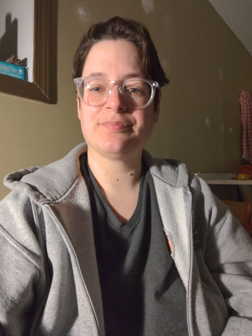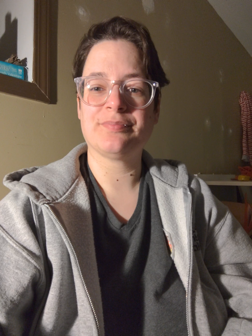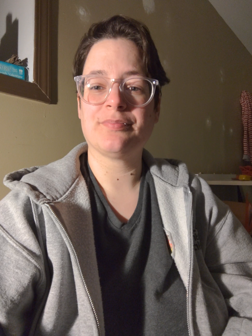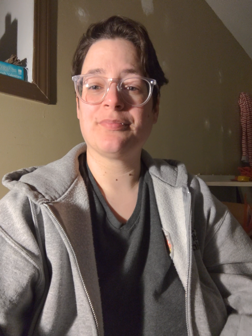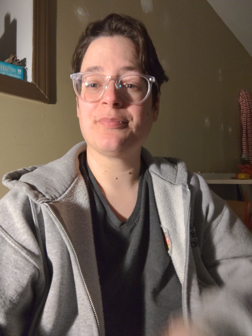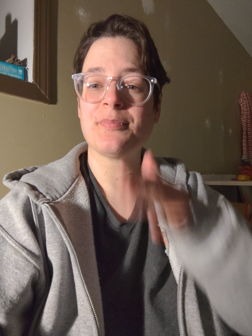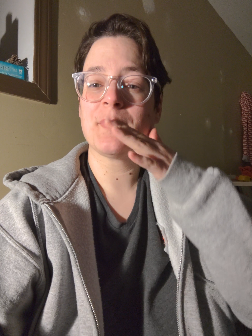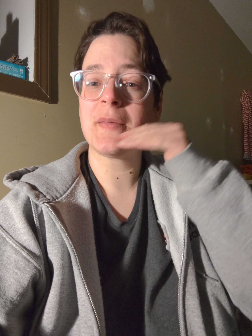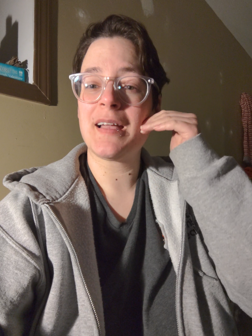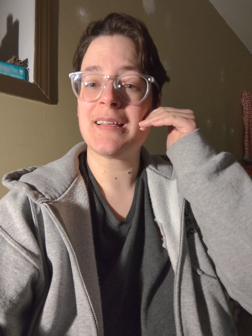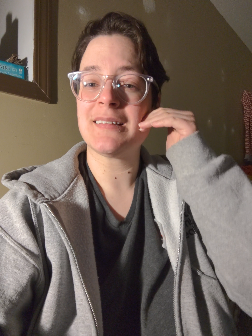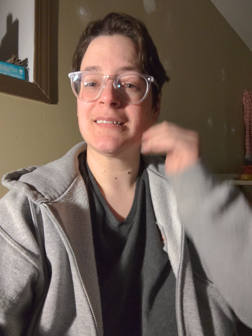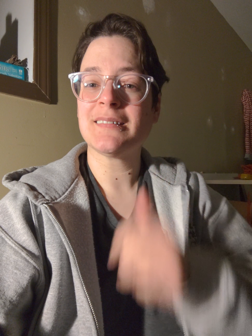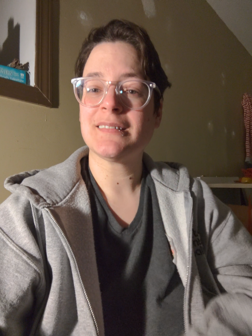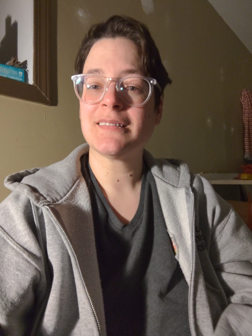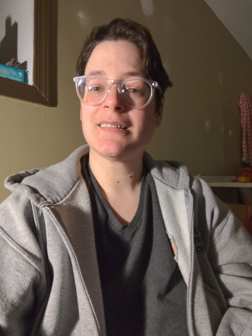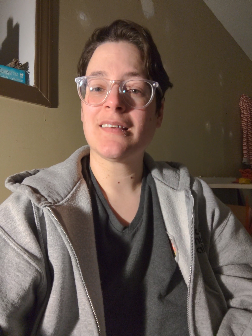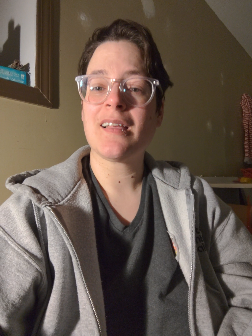smile